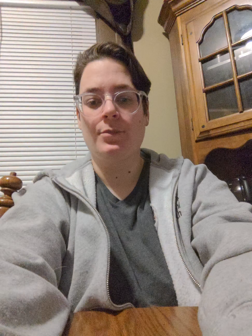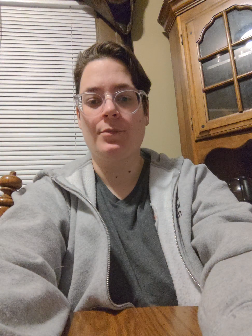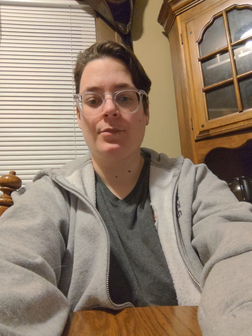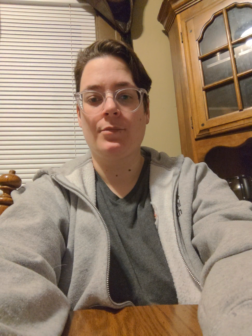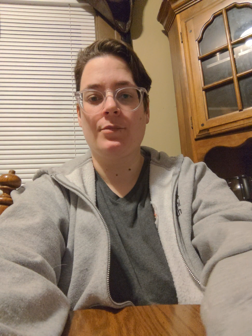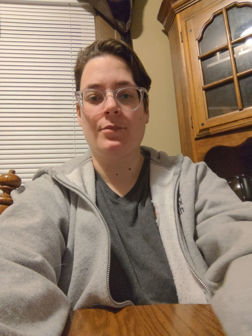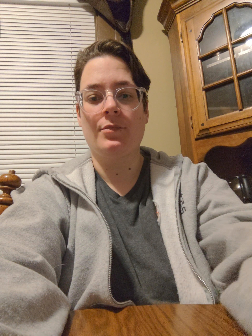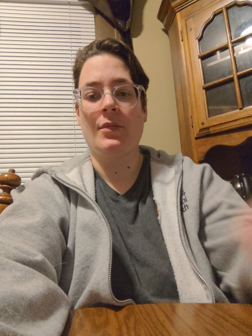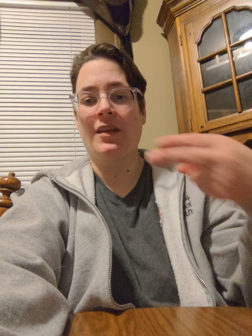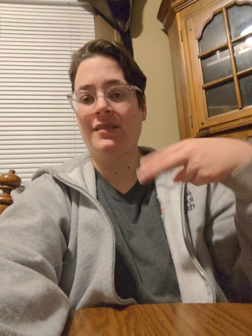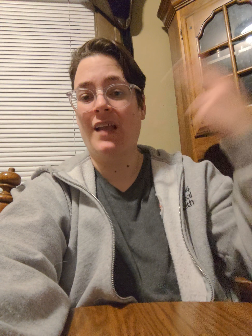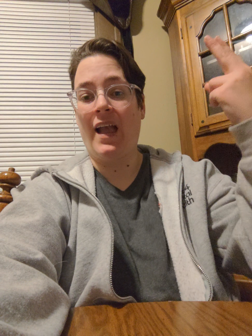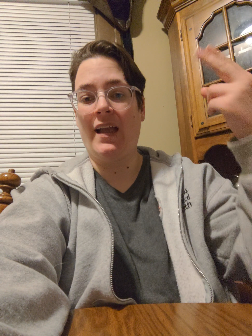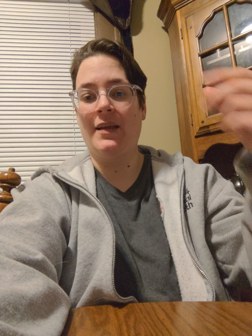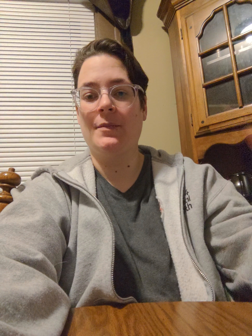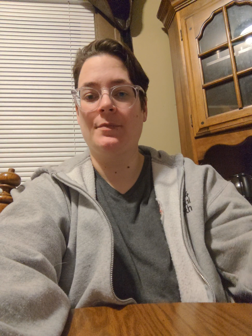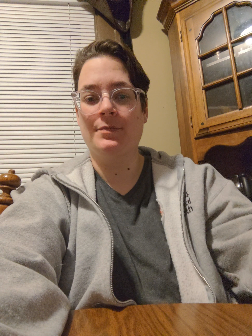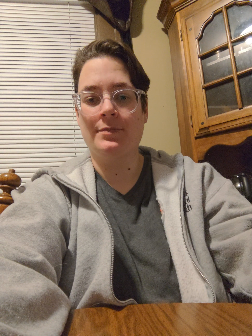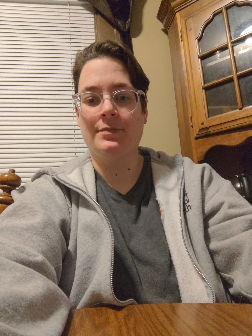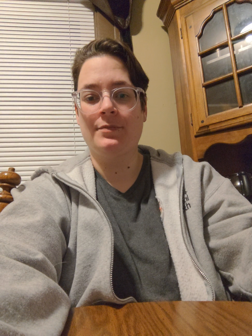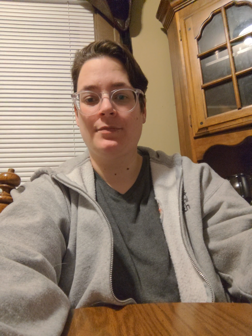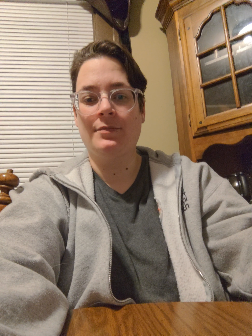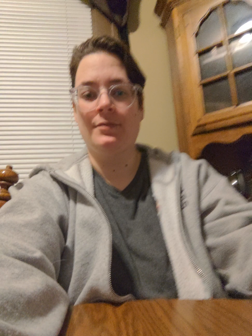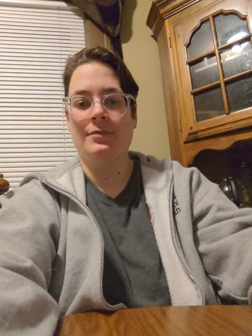high